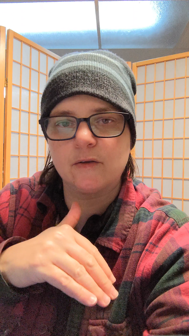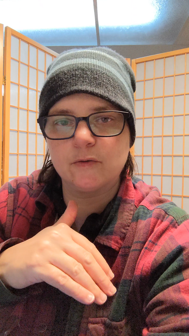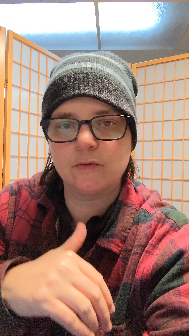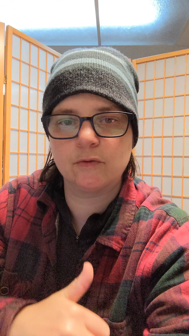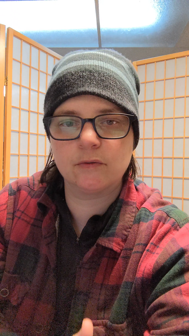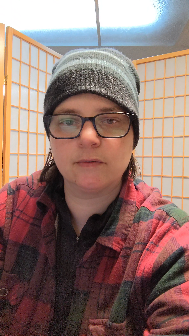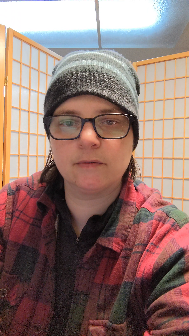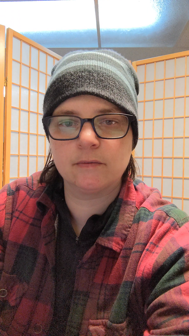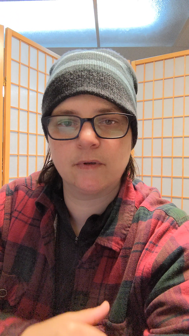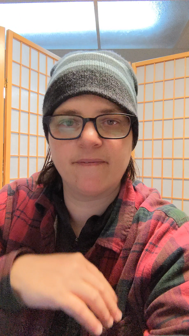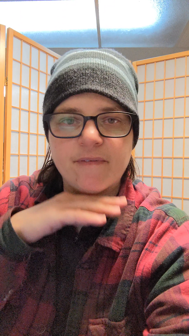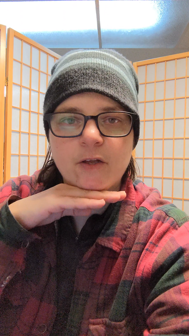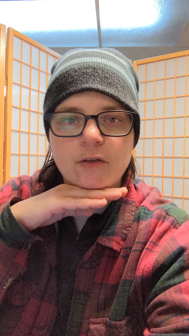full